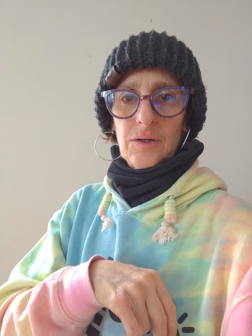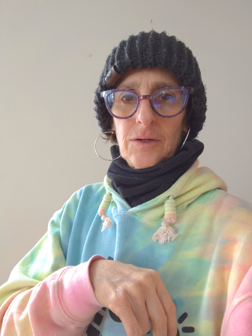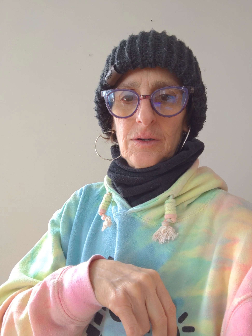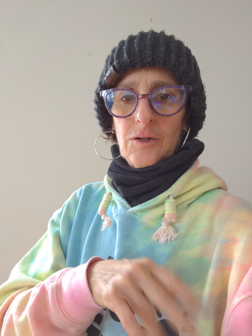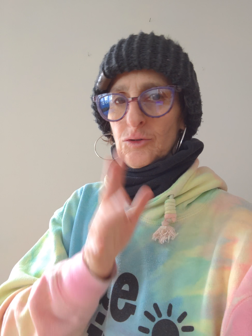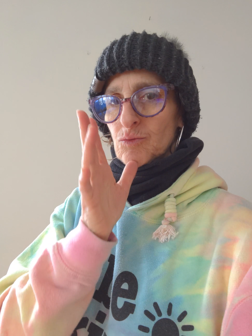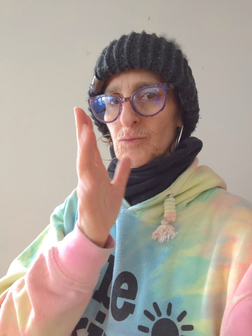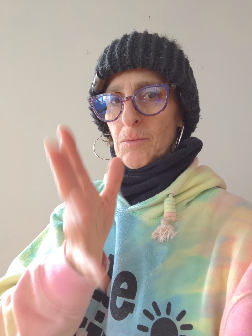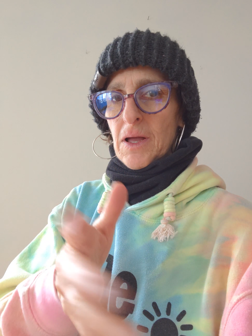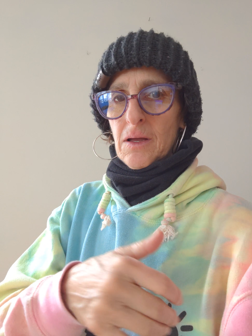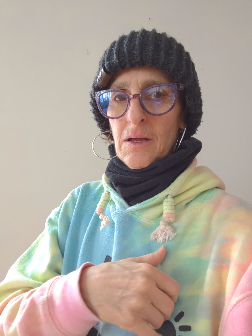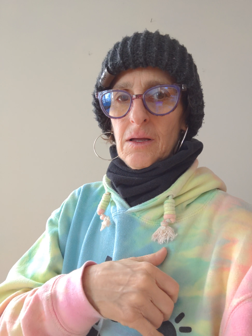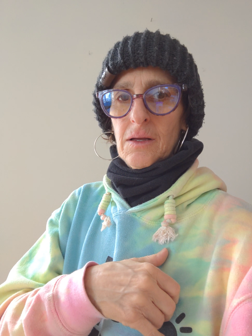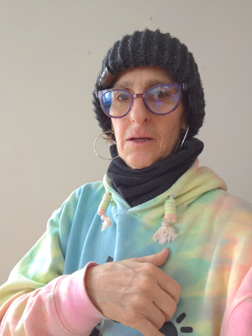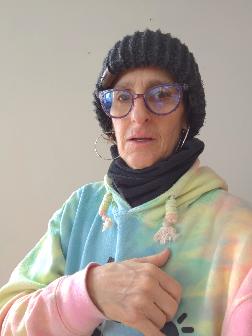grandma